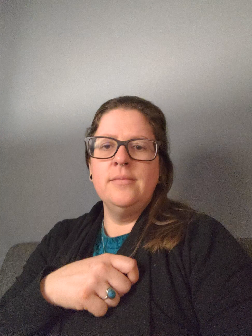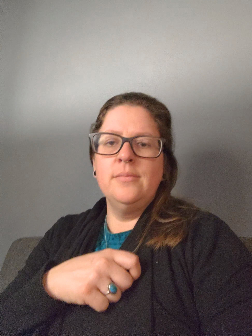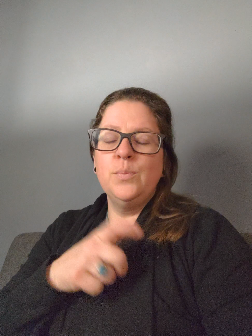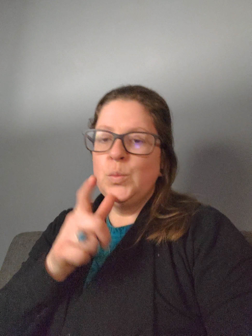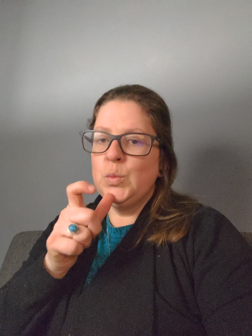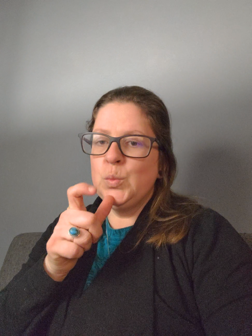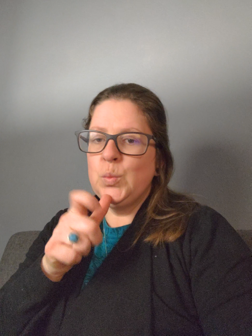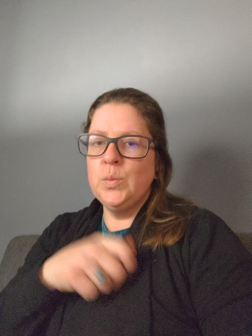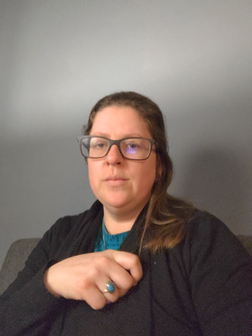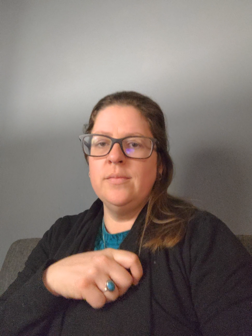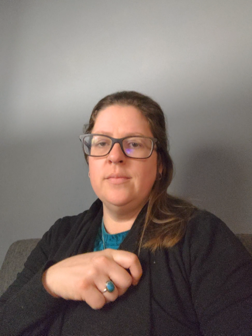who